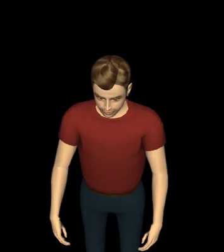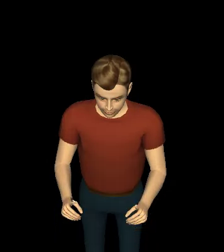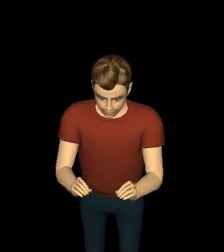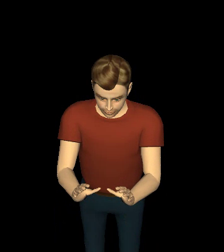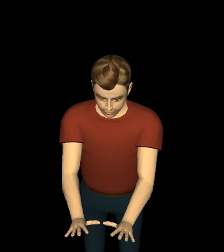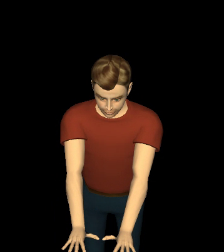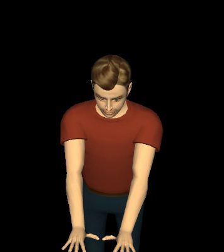يتخلى